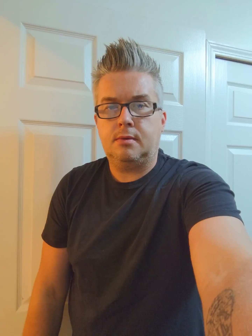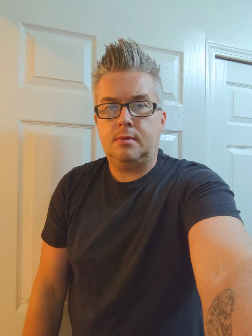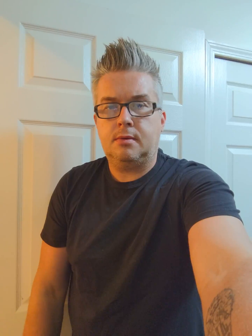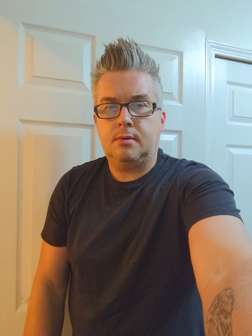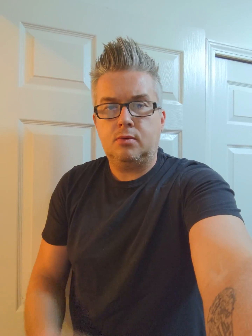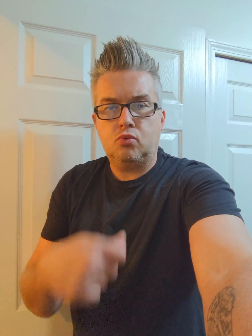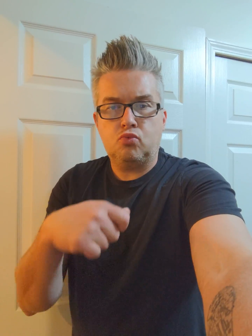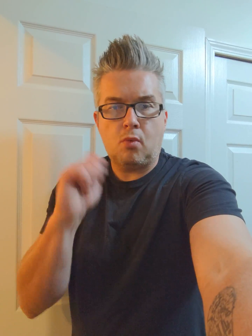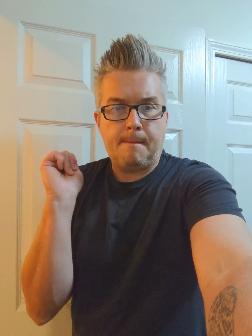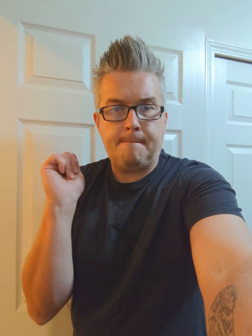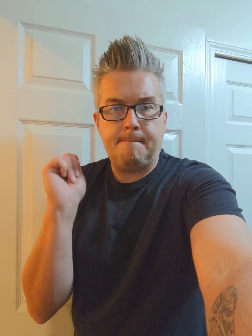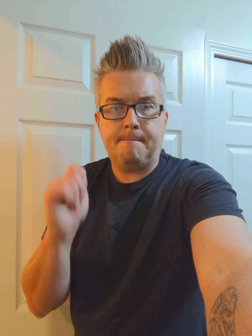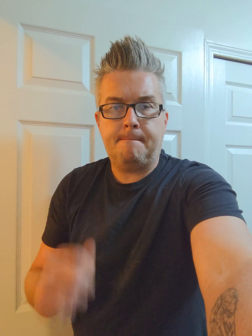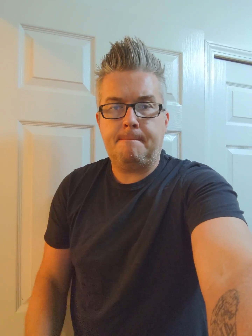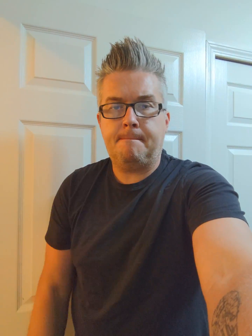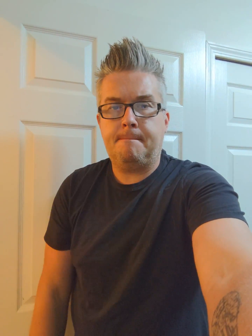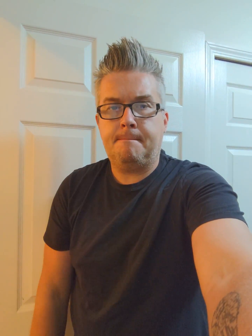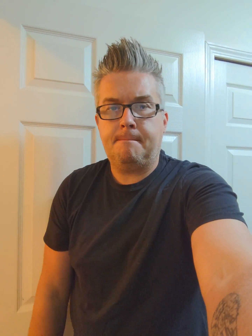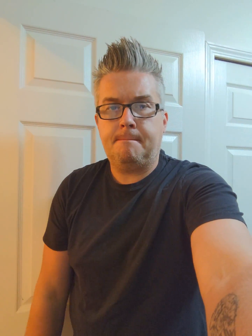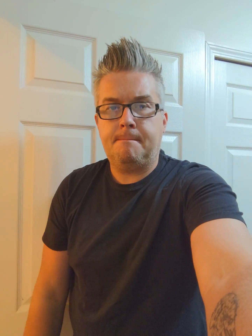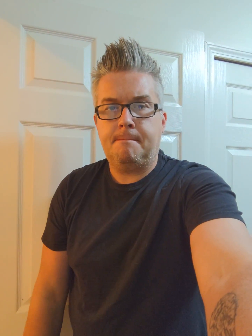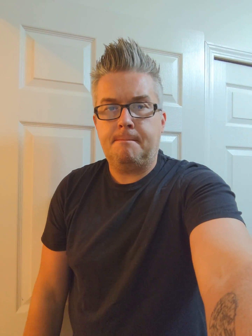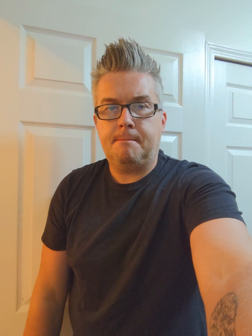rip